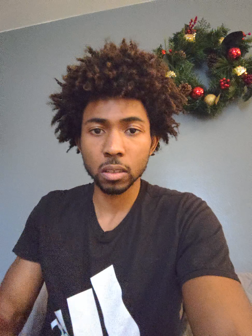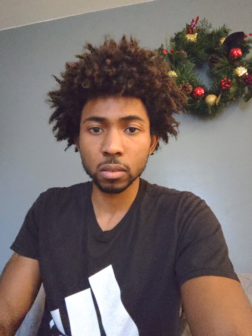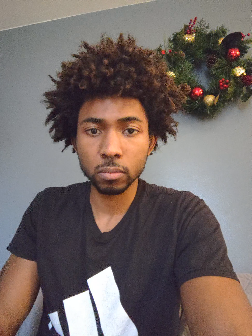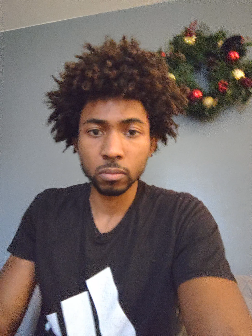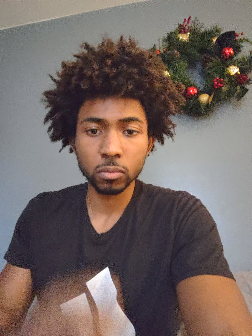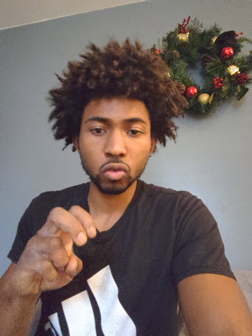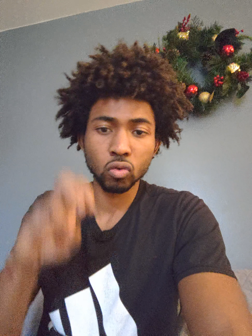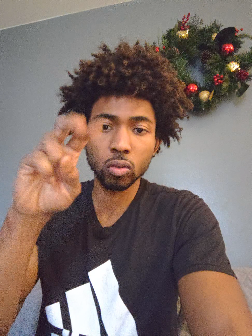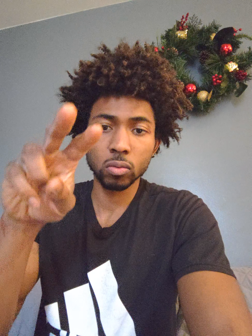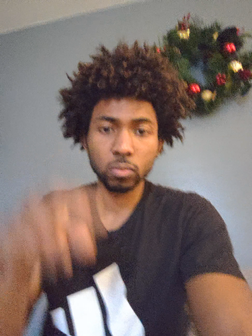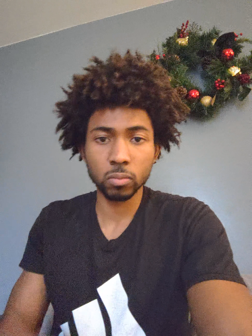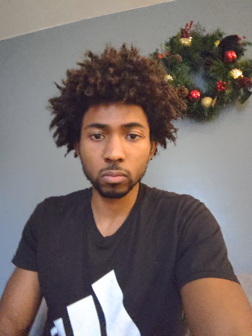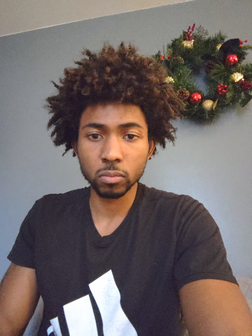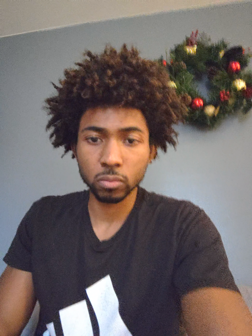jump